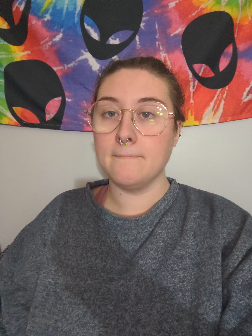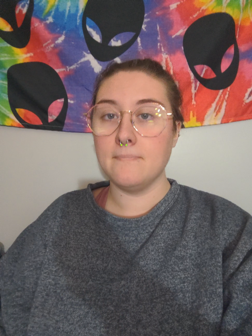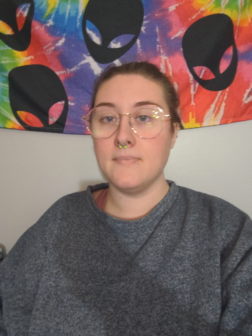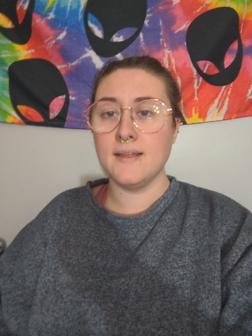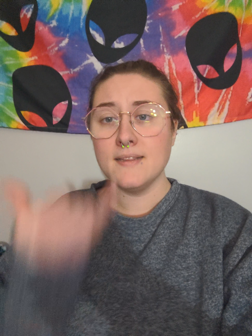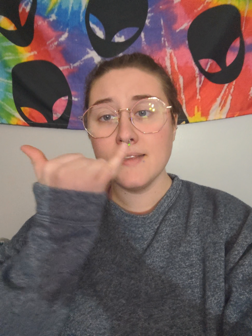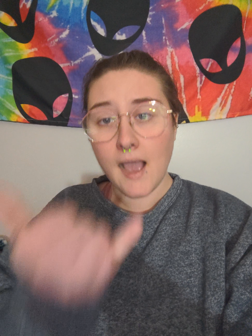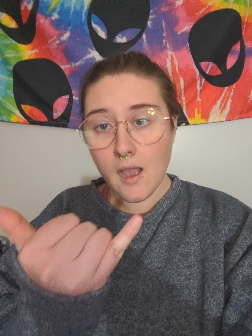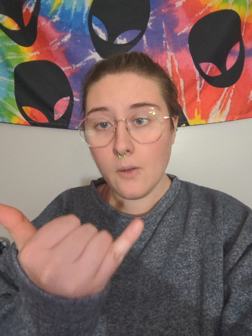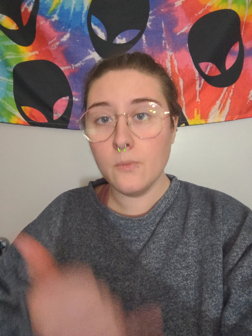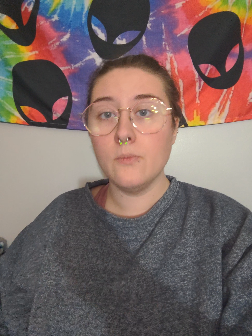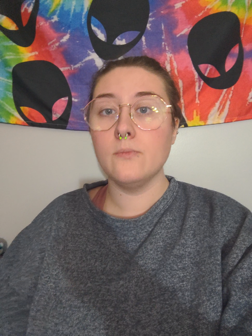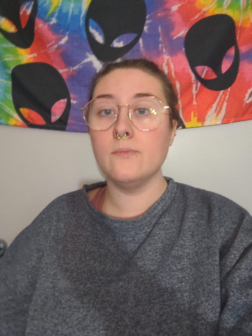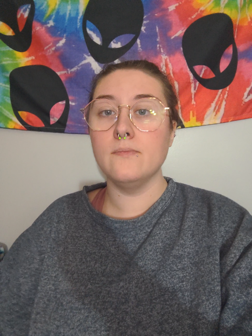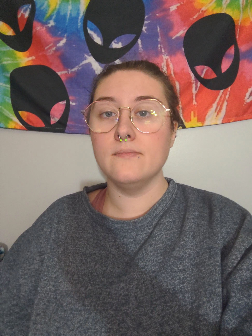now